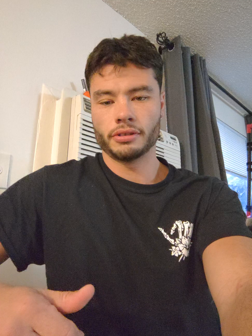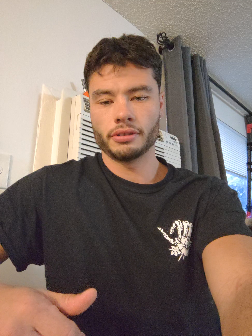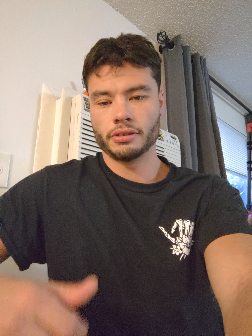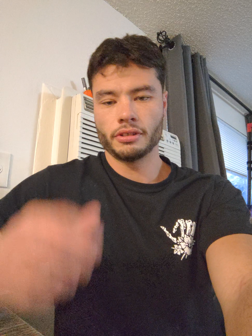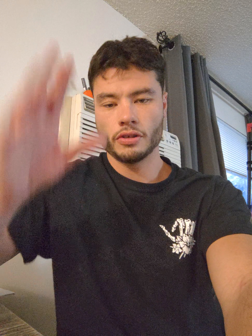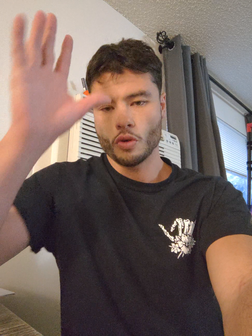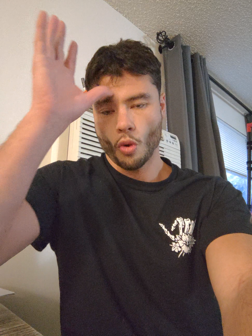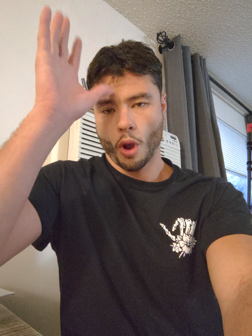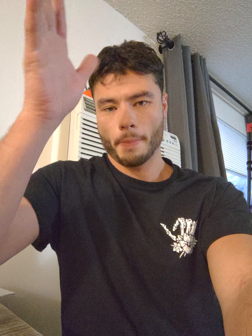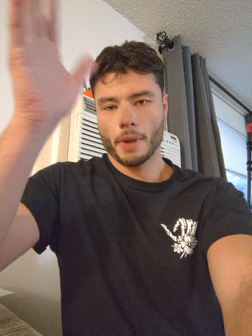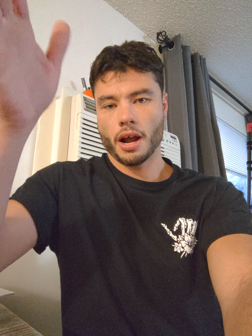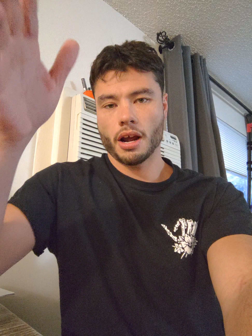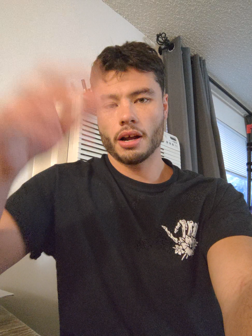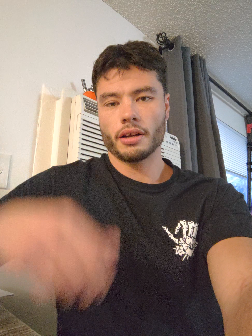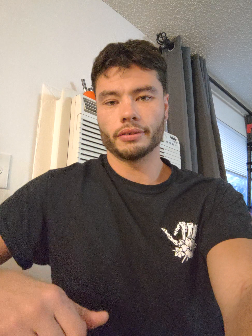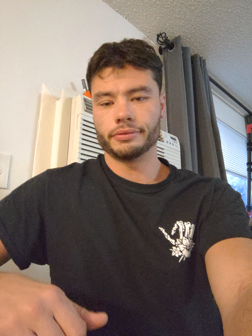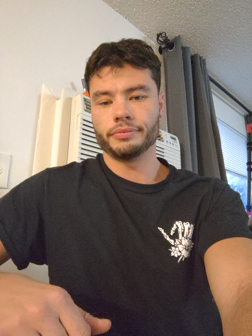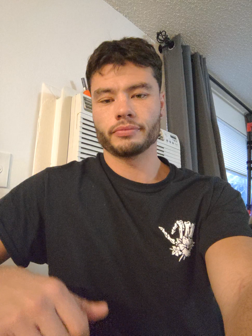grandpa